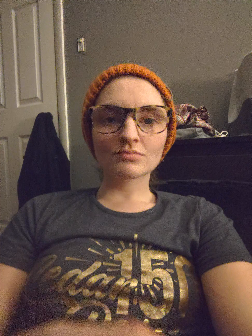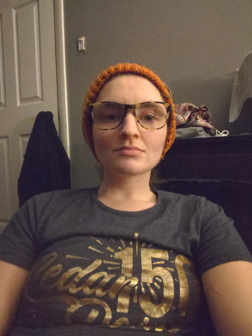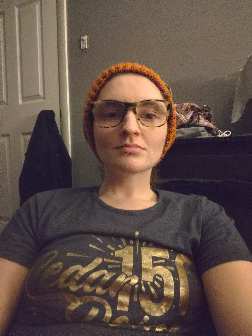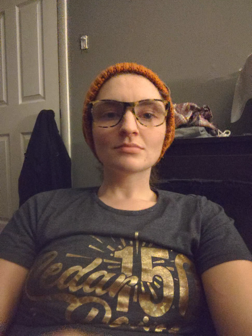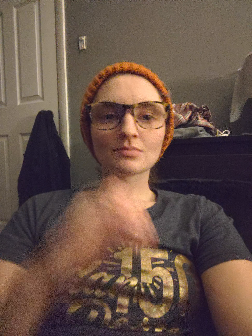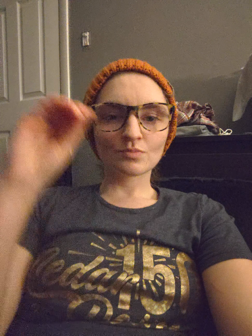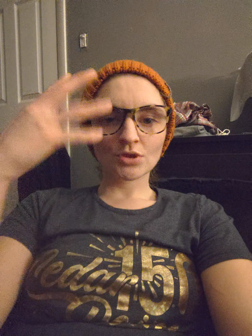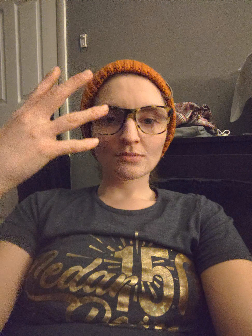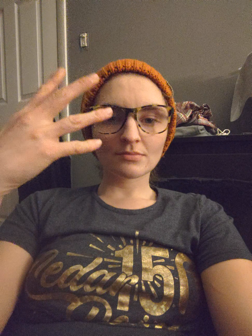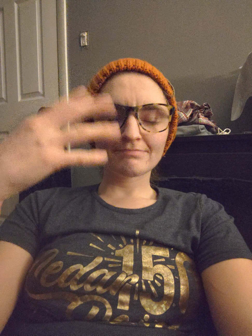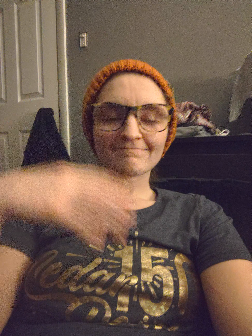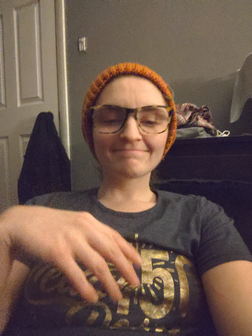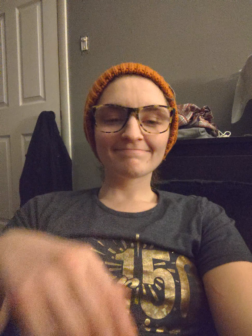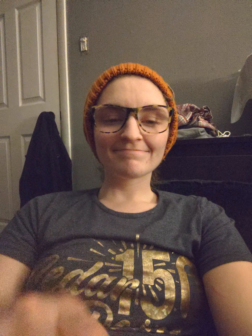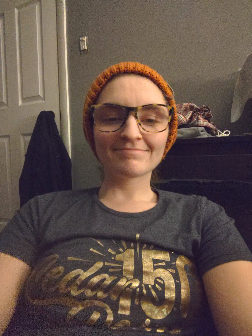jump